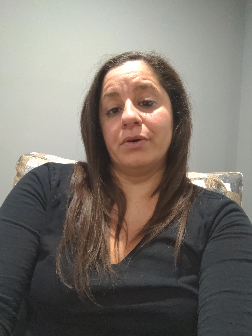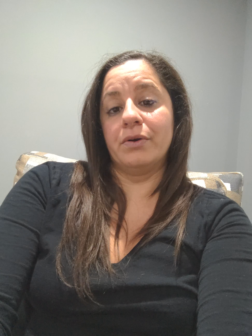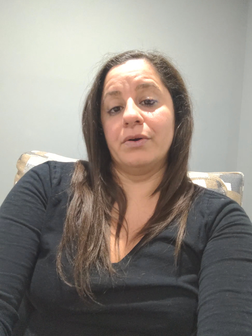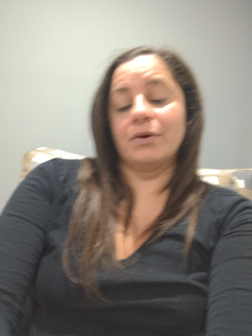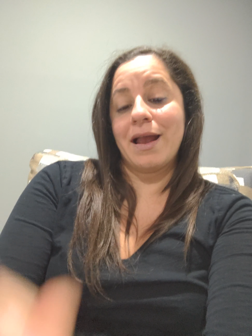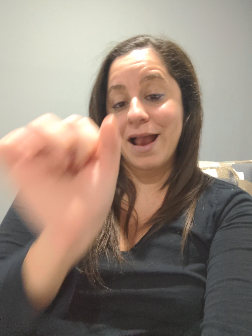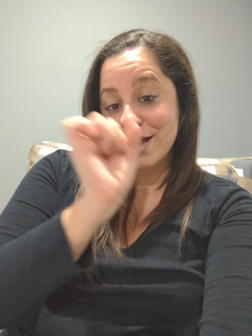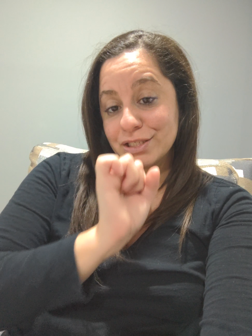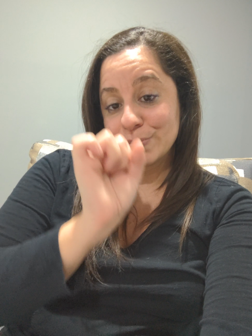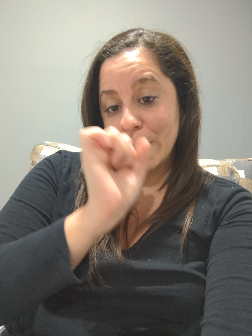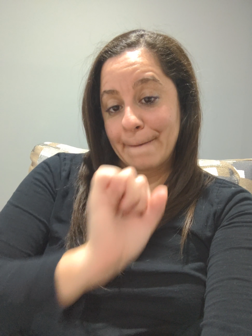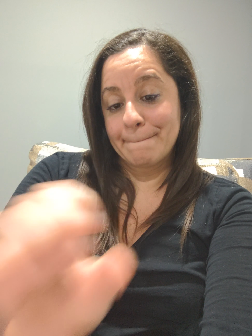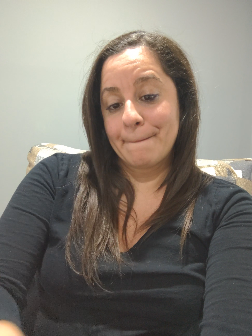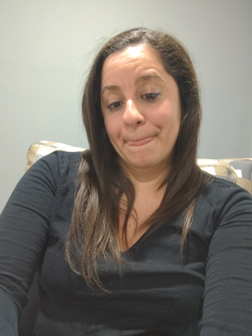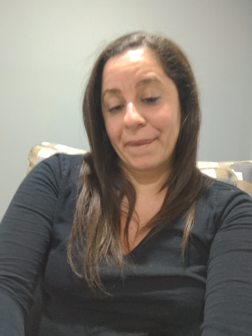ice cream